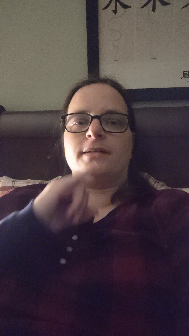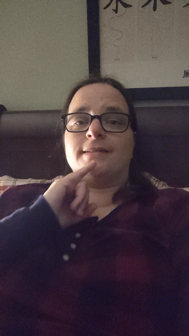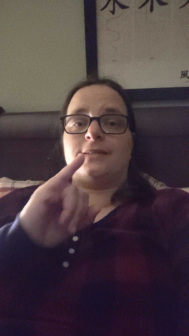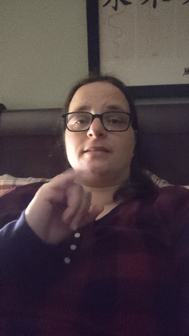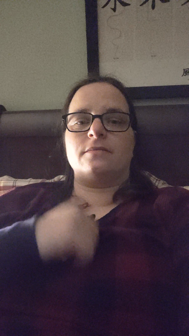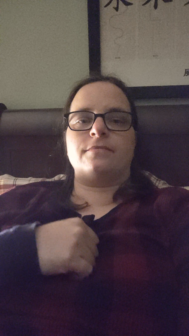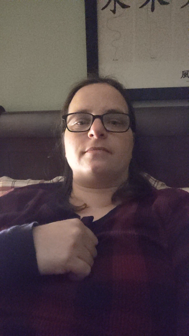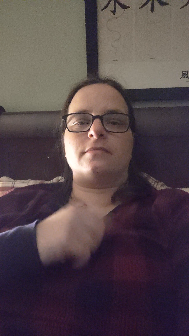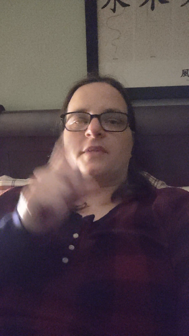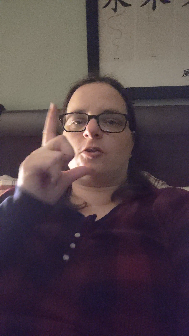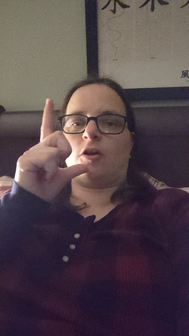lunch